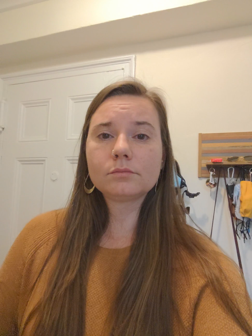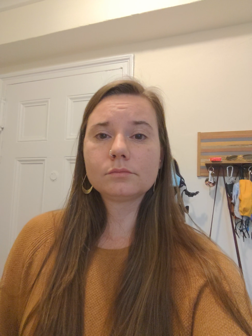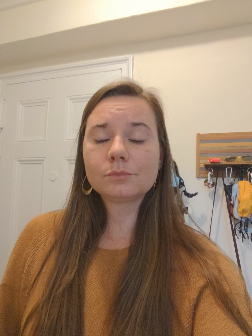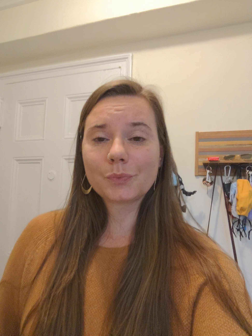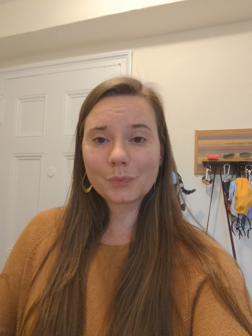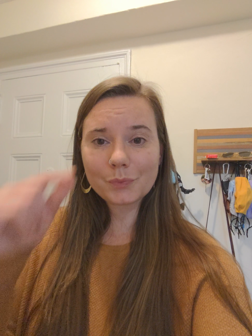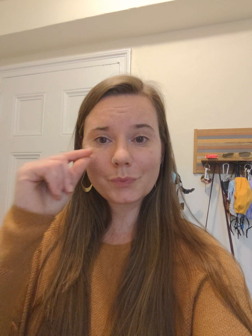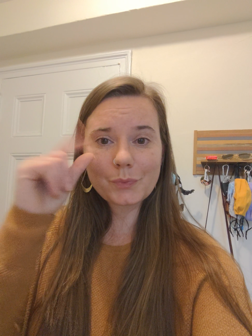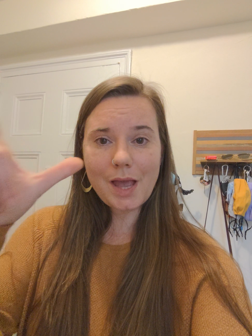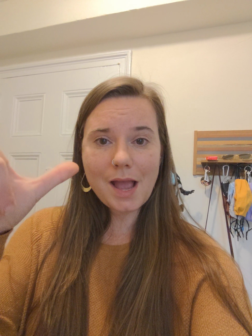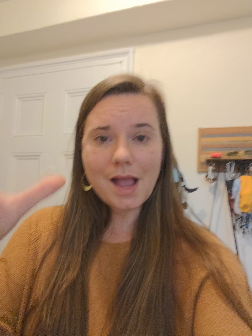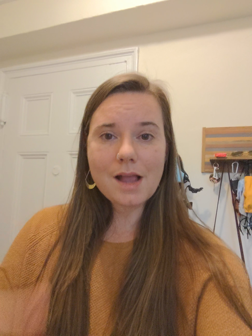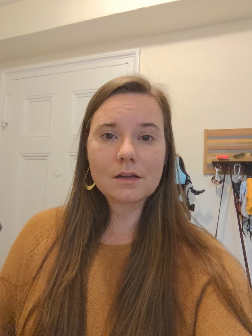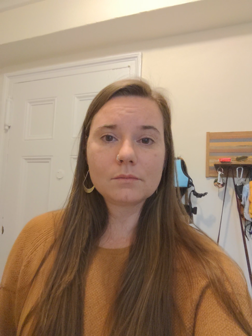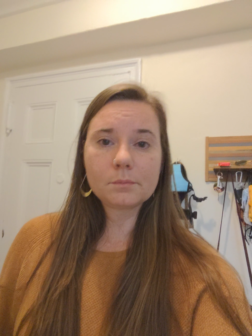wake